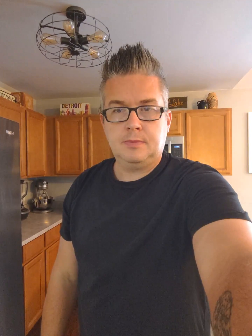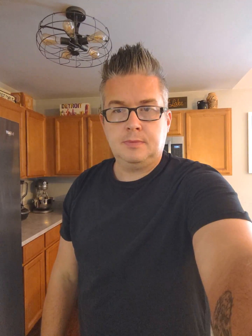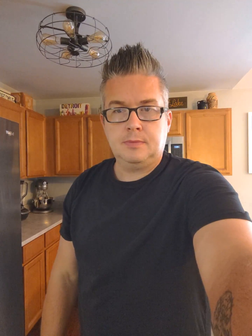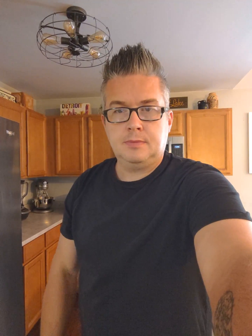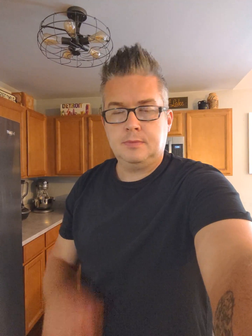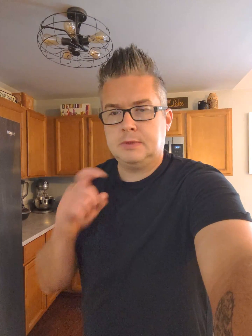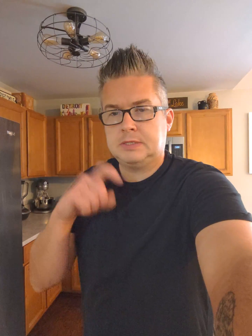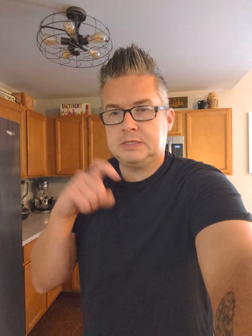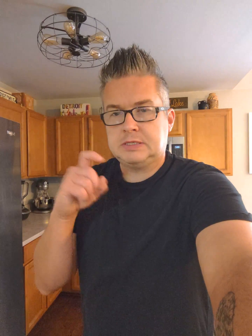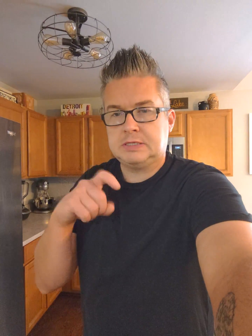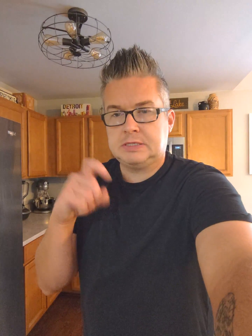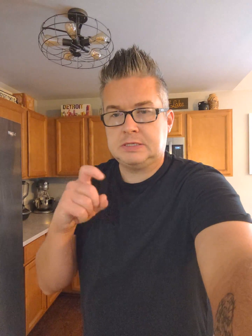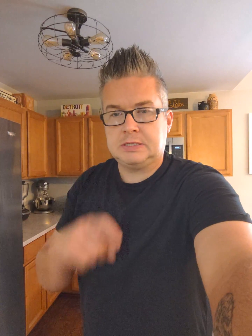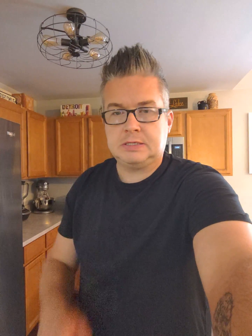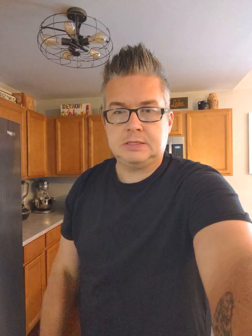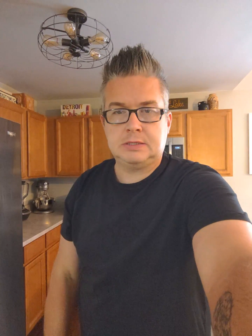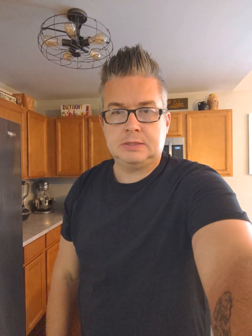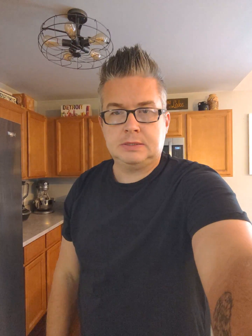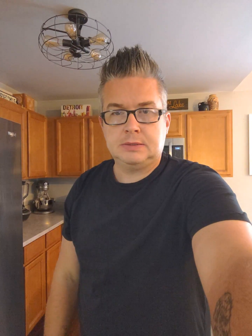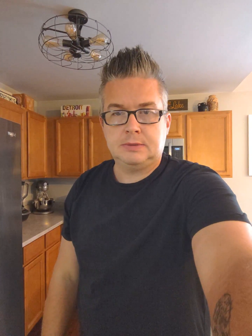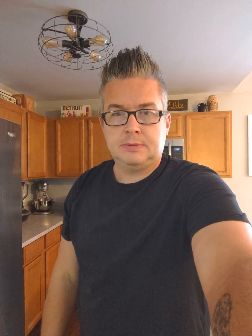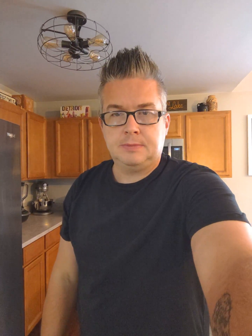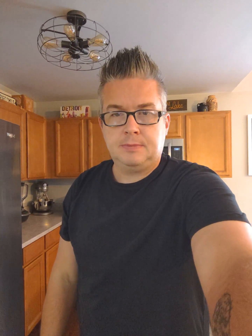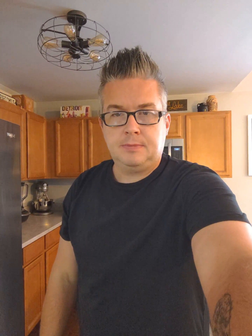should